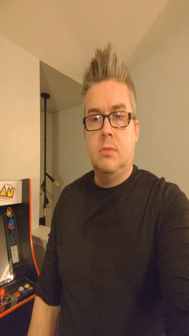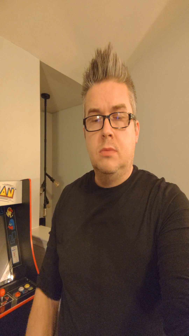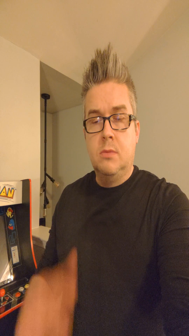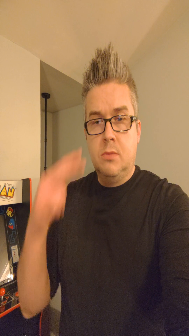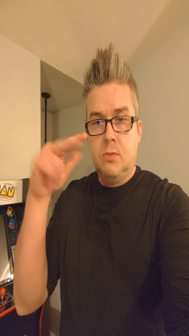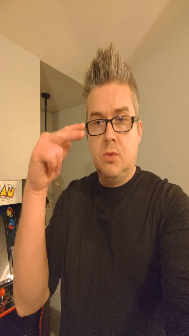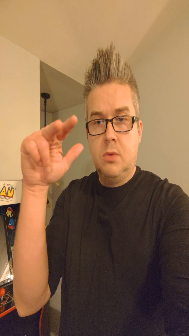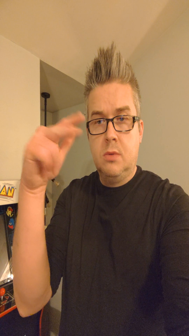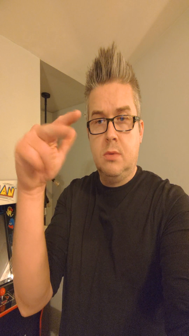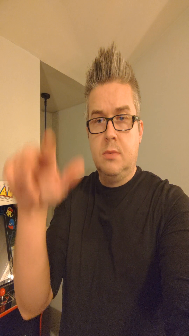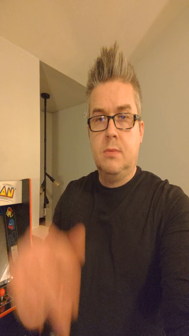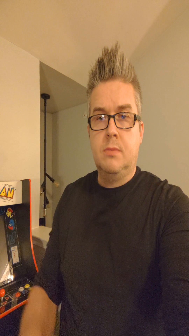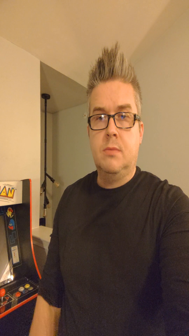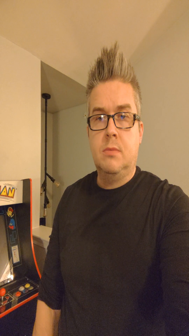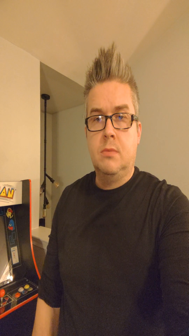helicopter